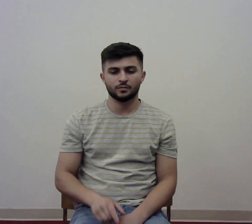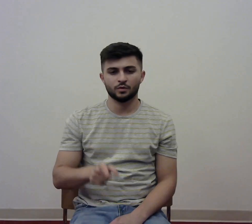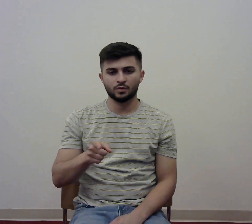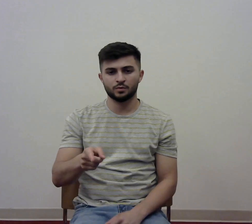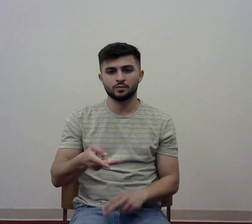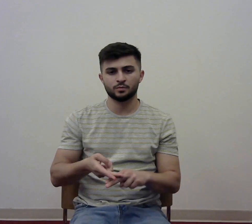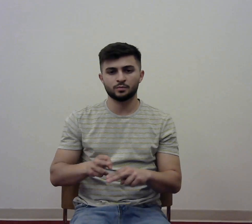bu